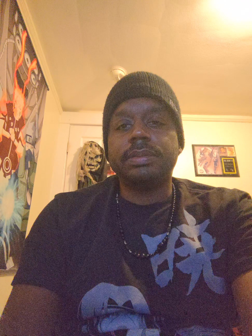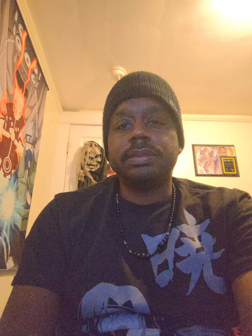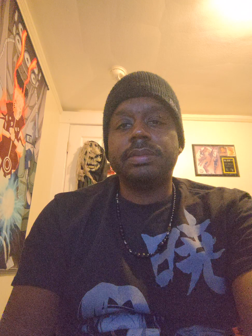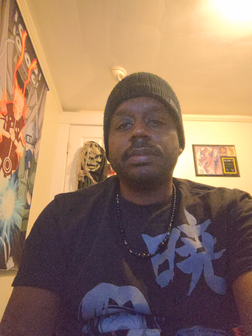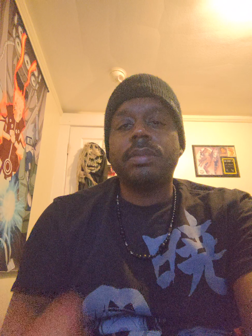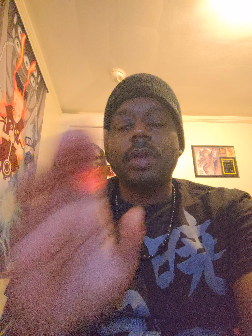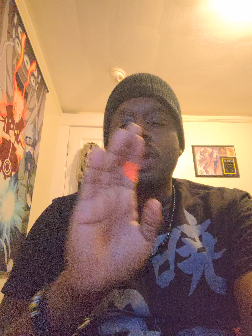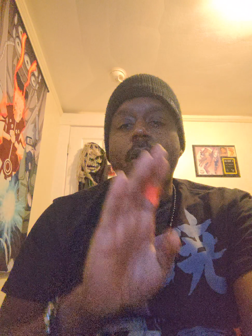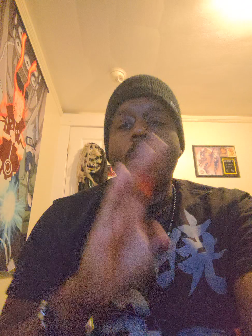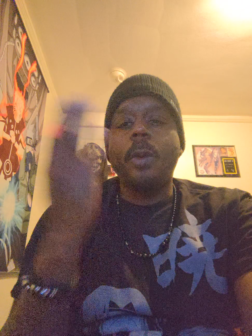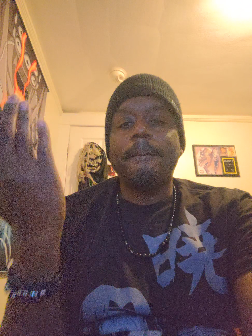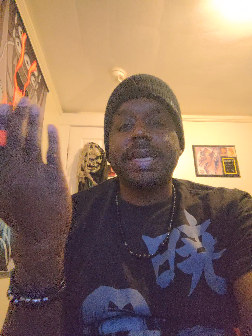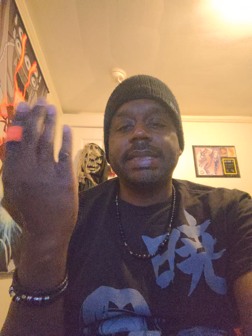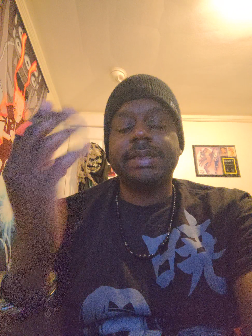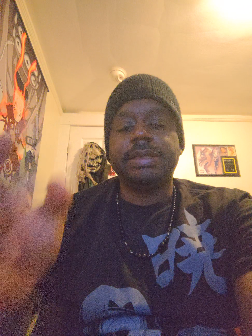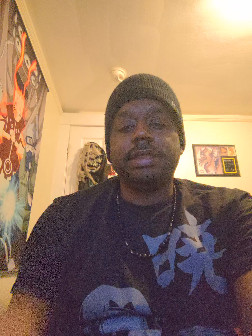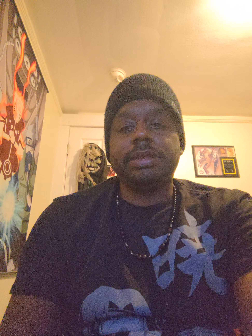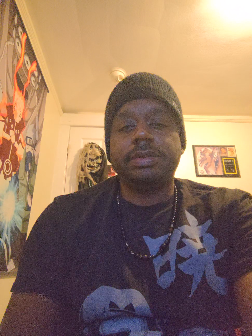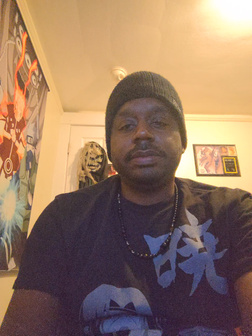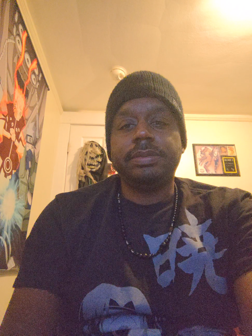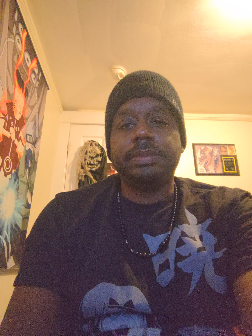open